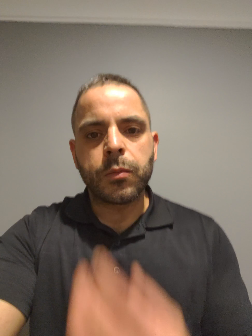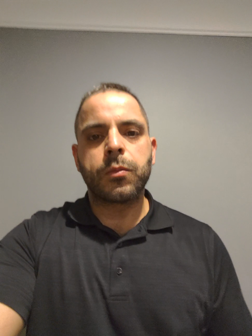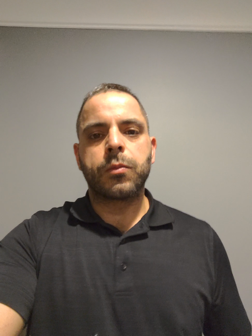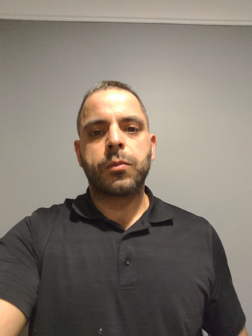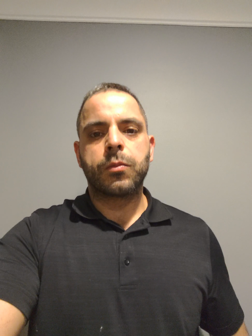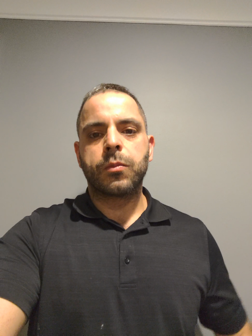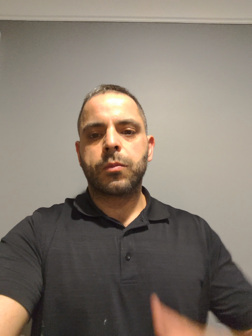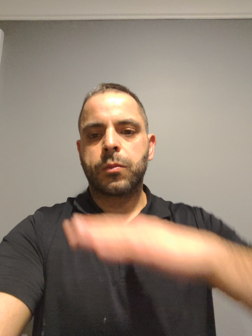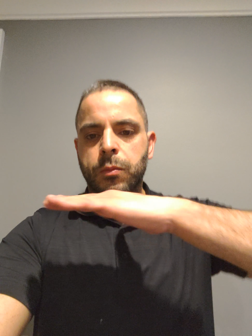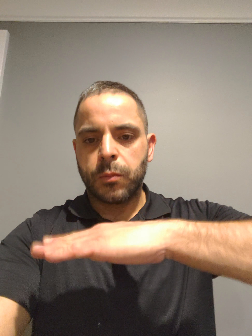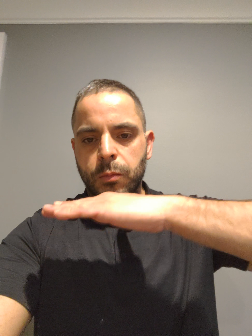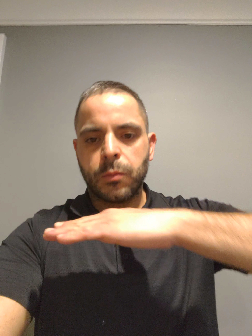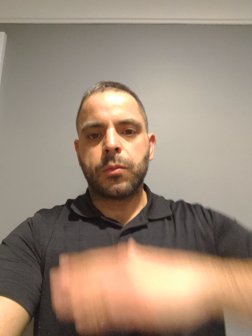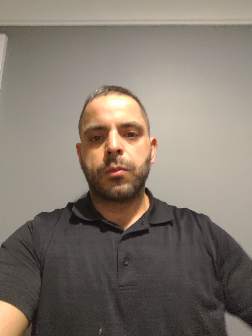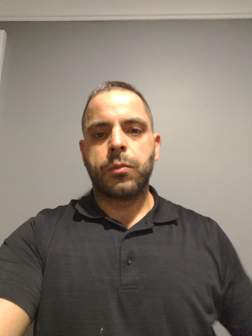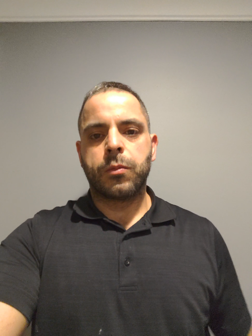table